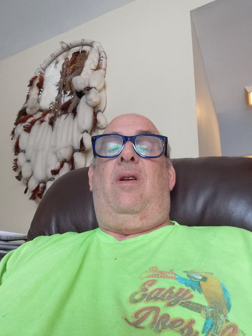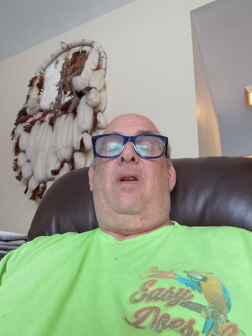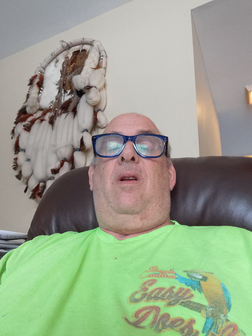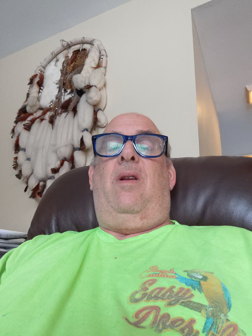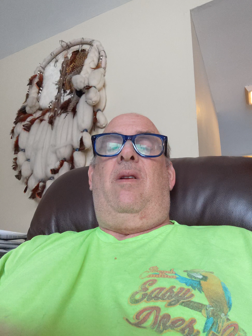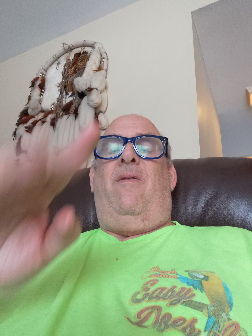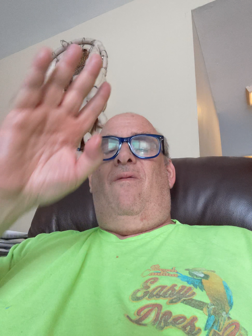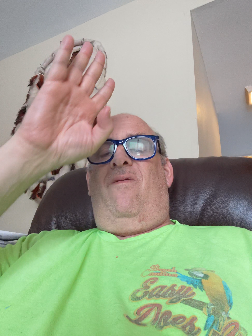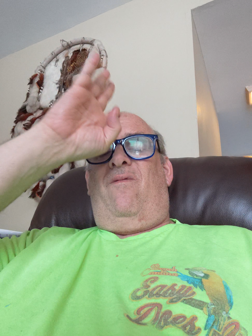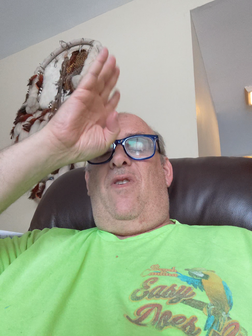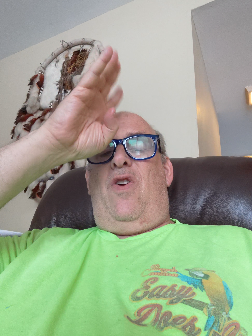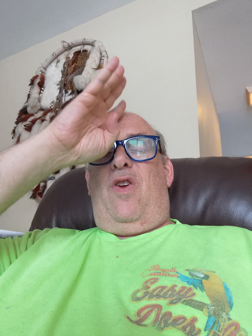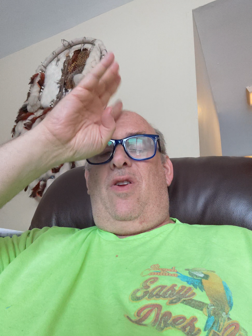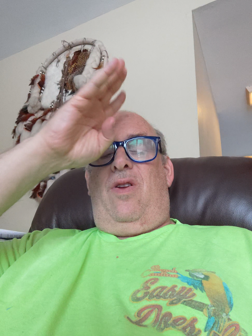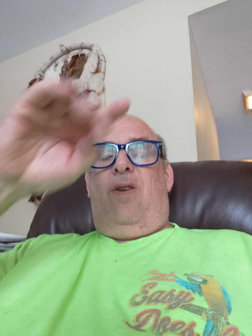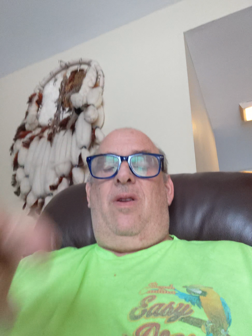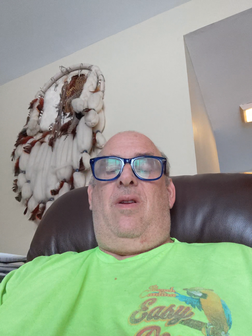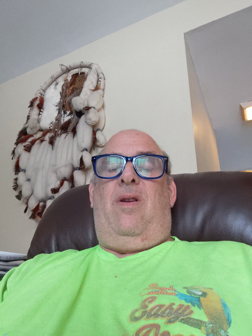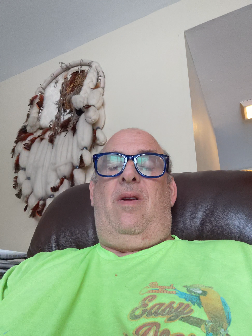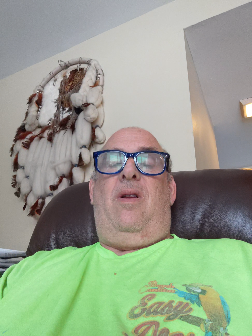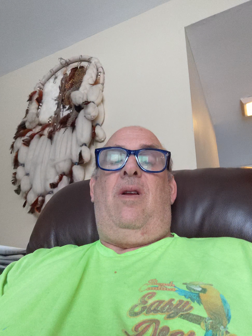fireman